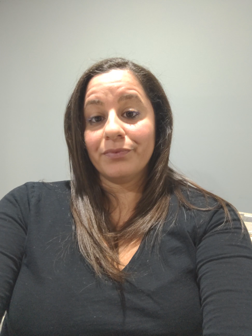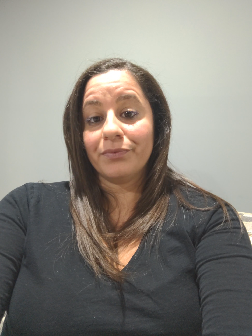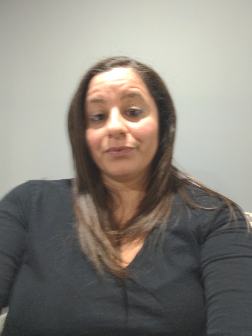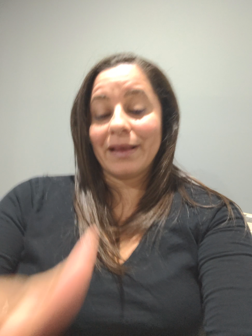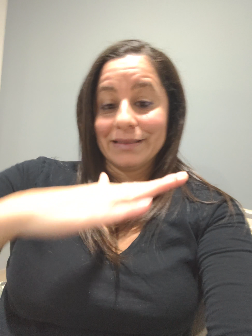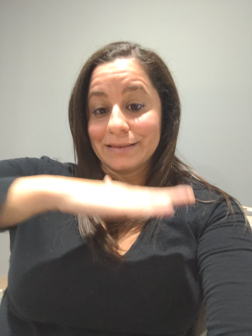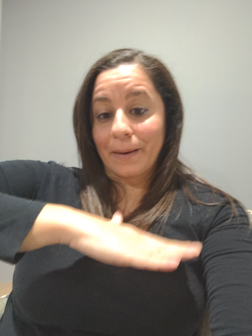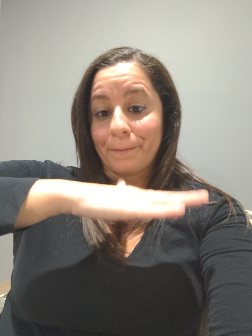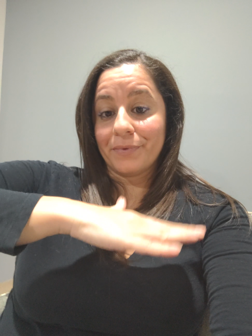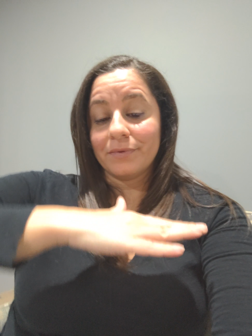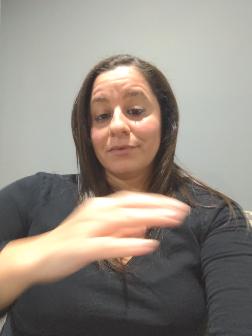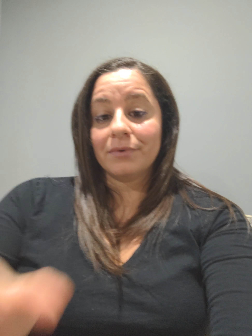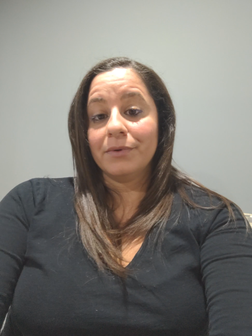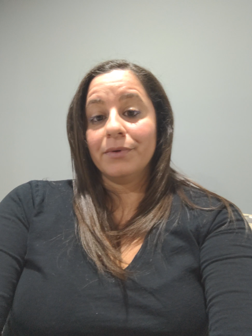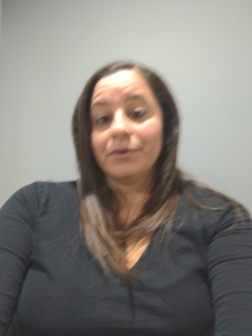table